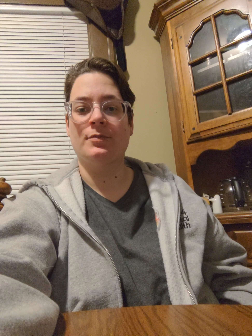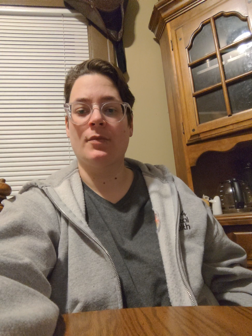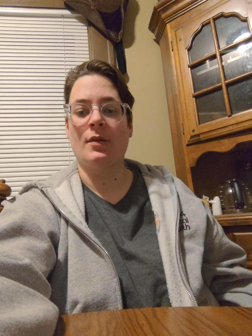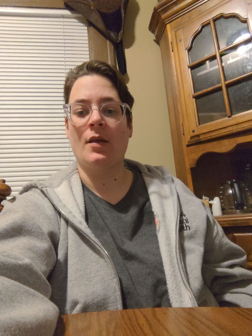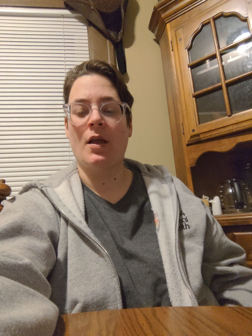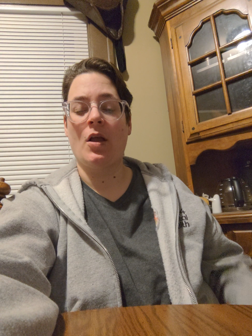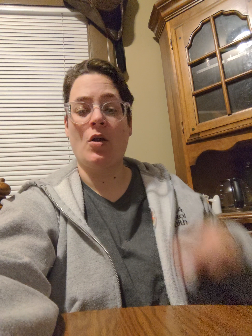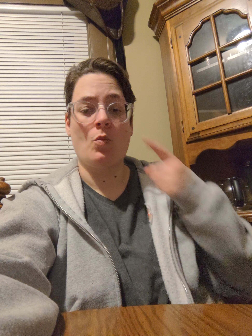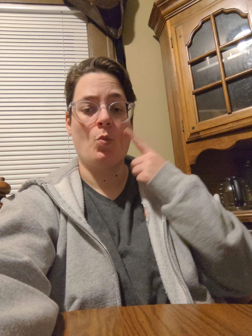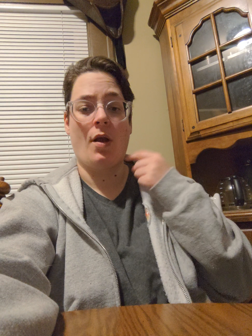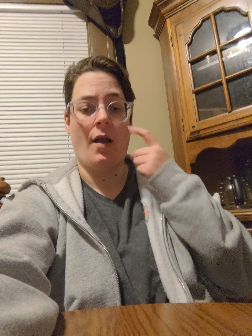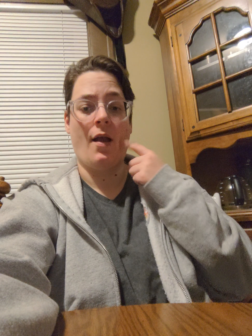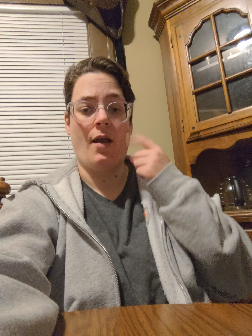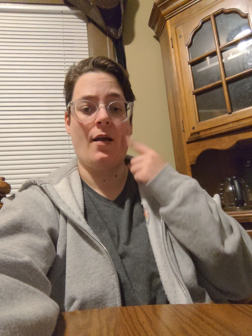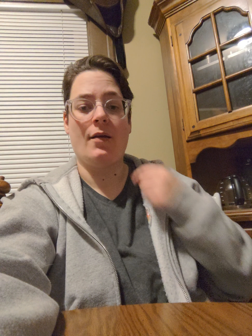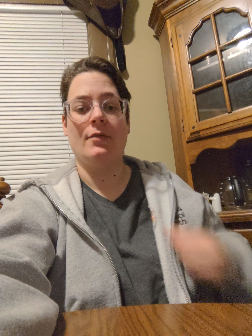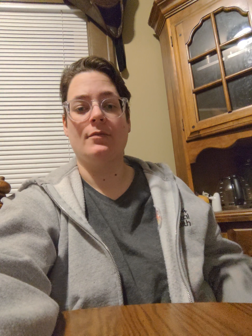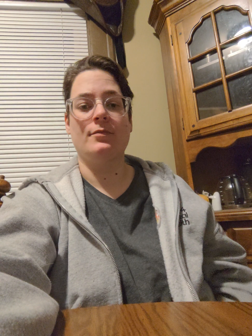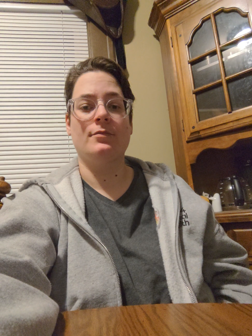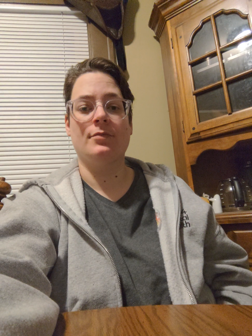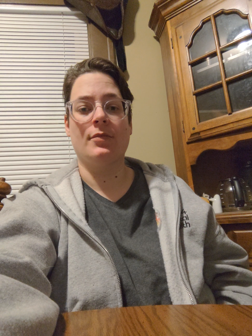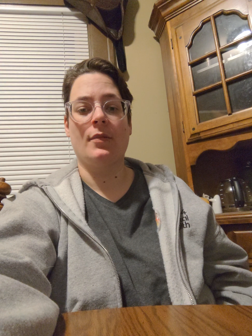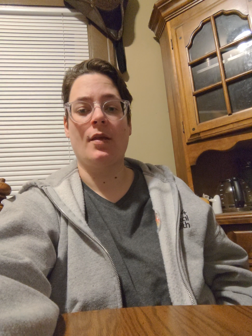cry